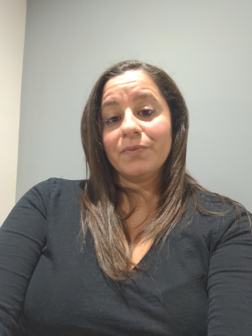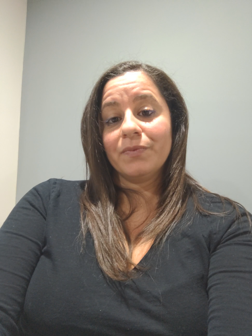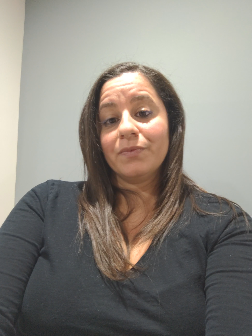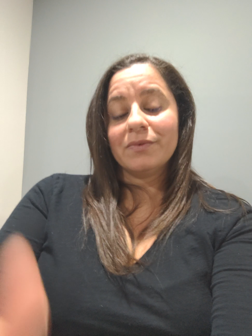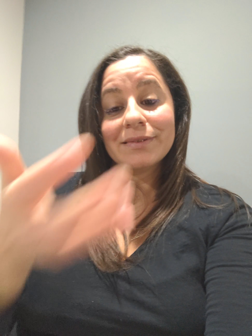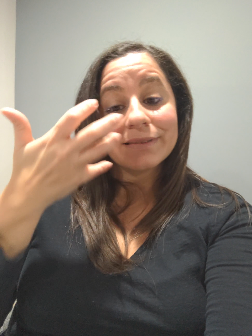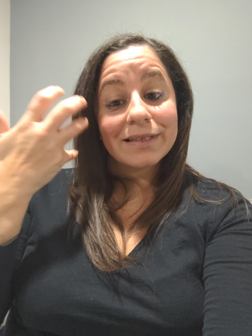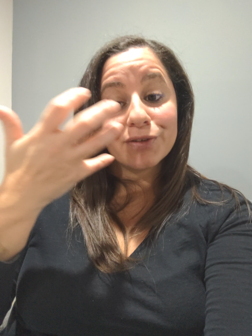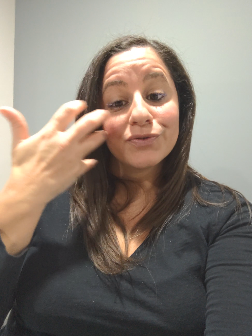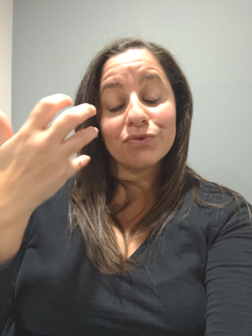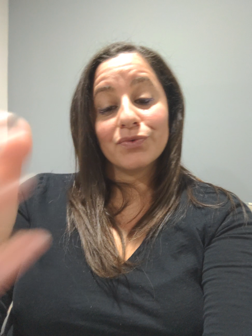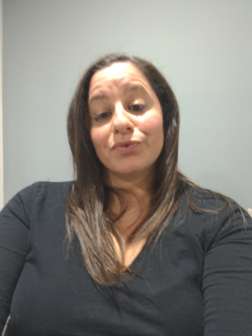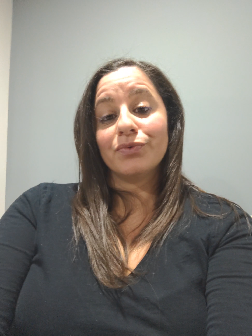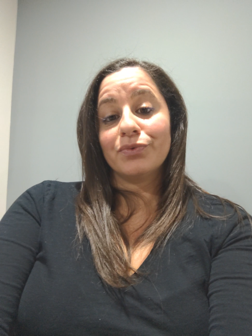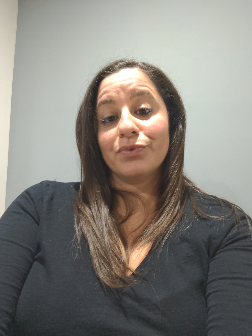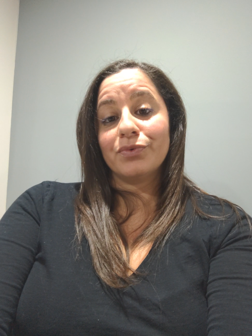tiger